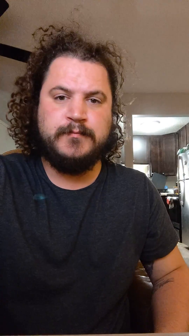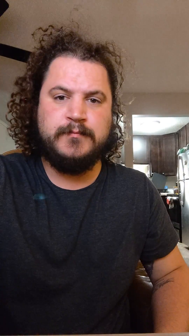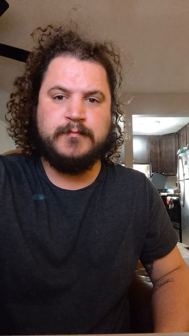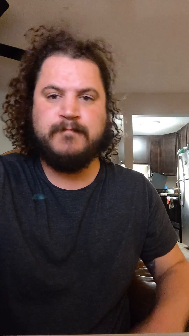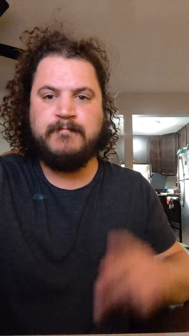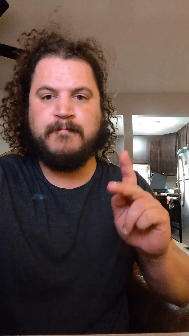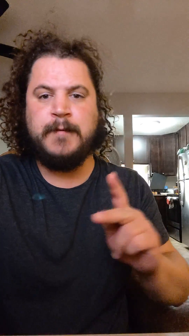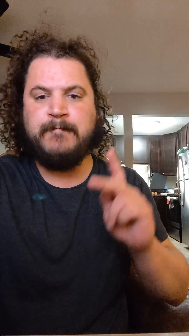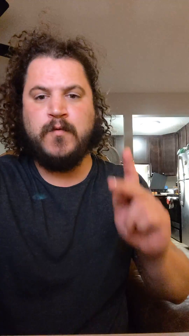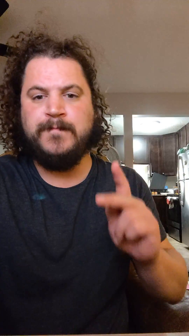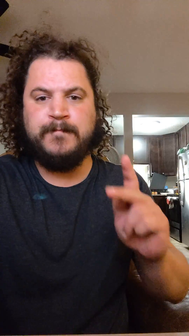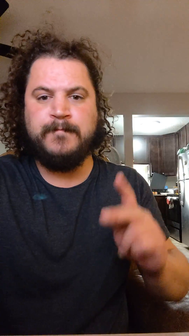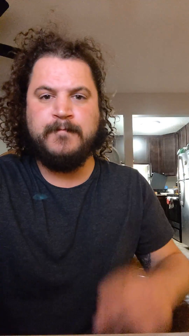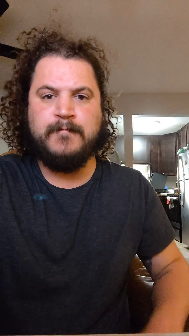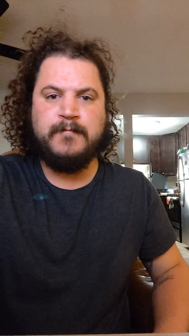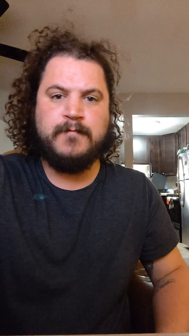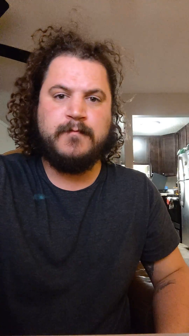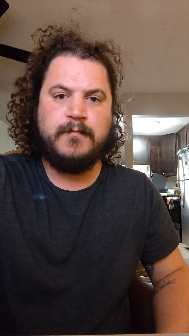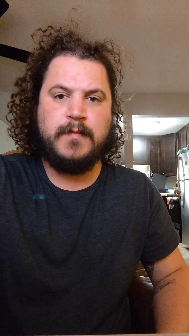people